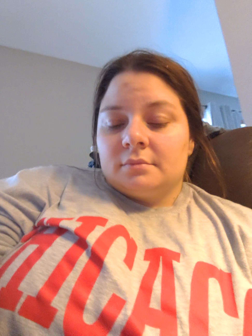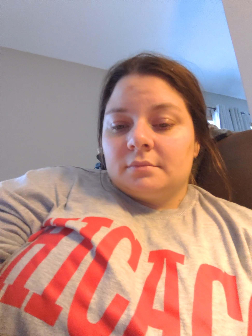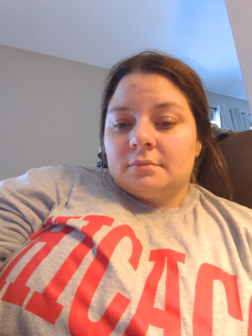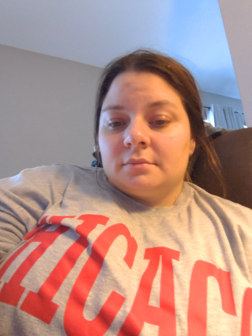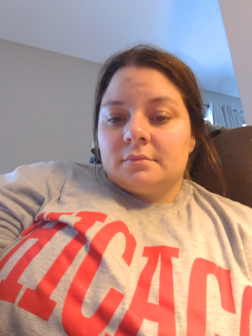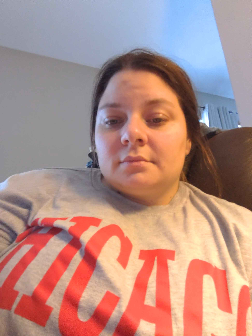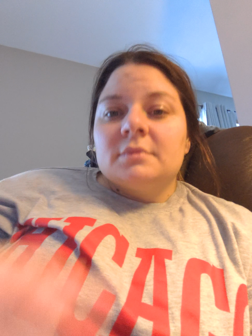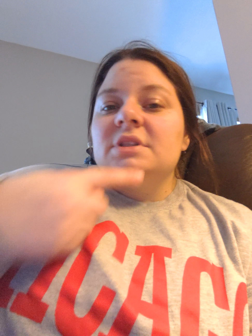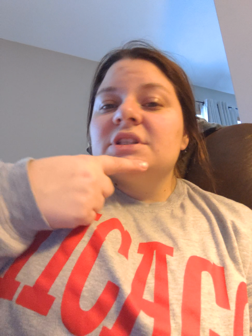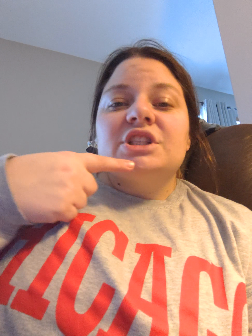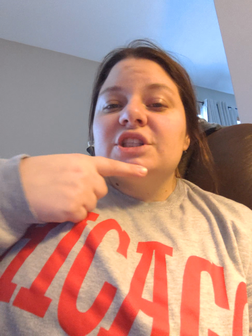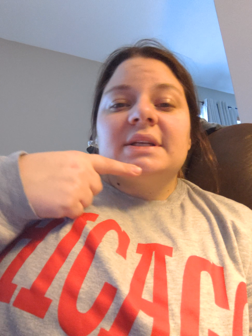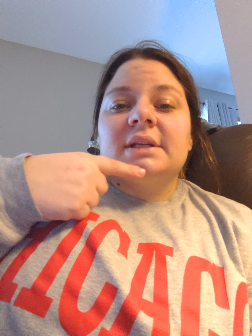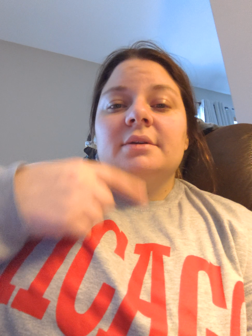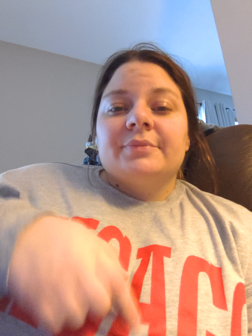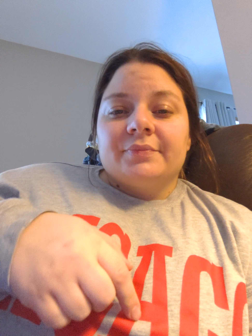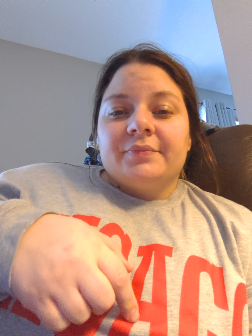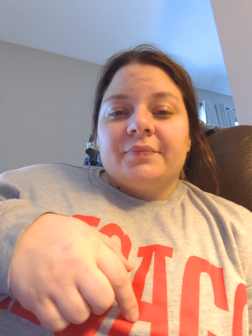chin